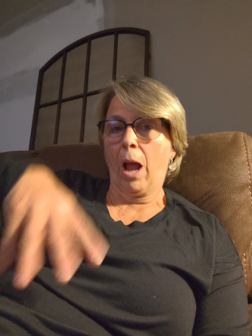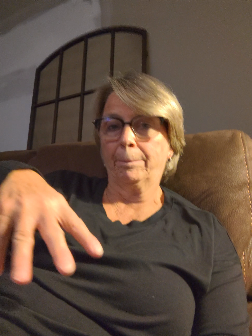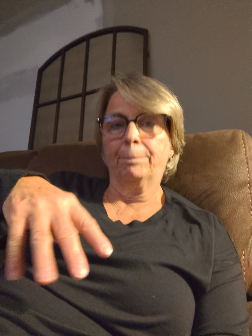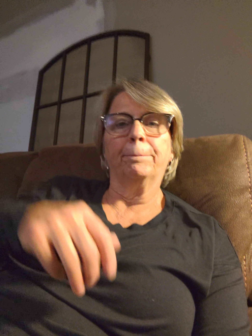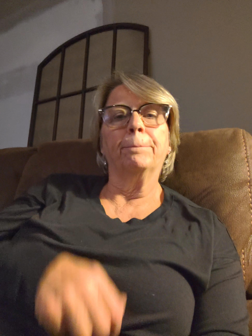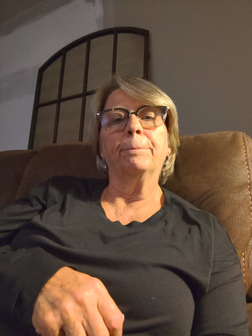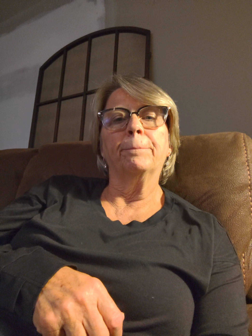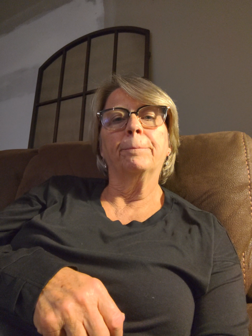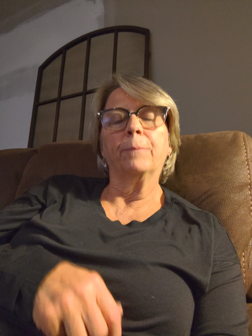drop